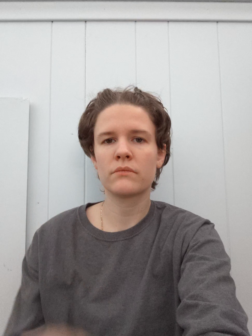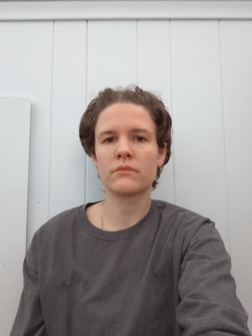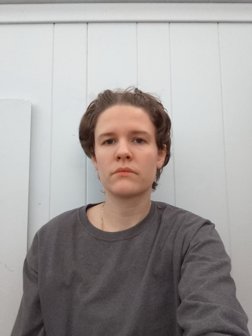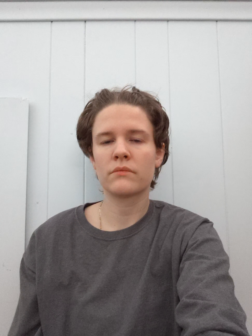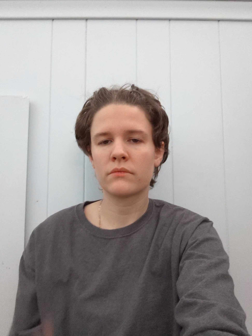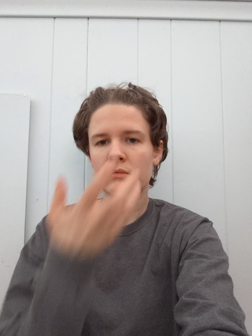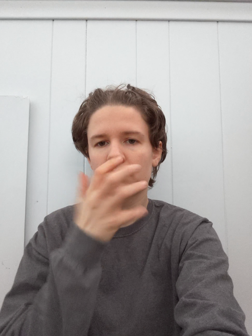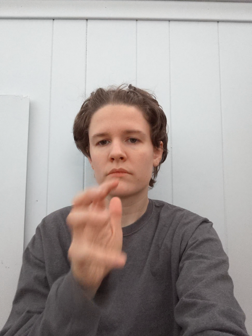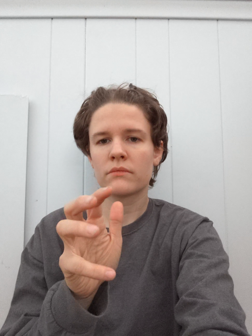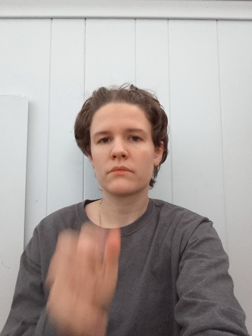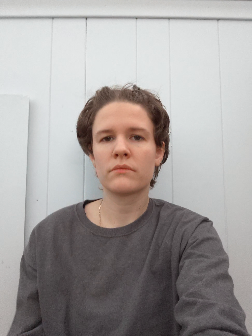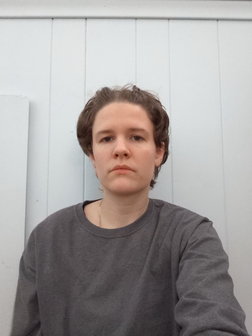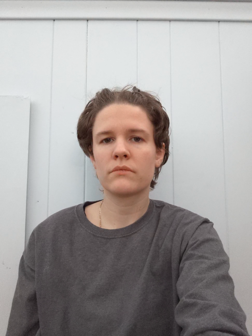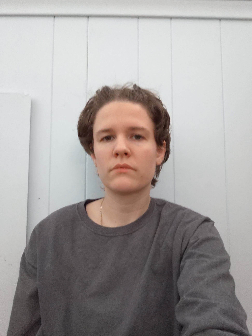hot